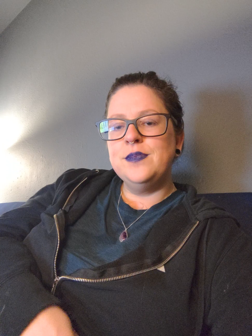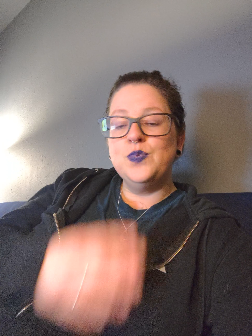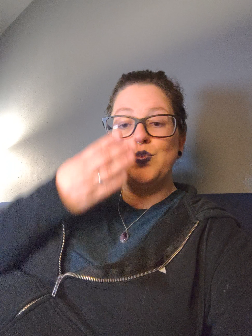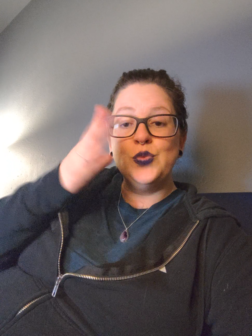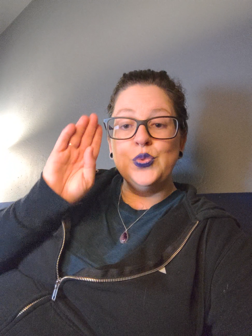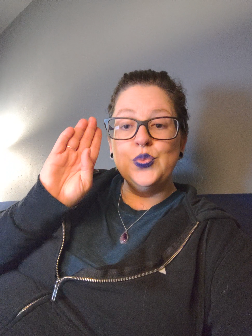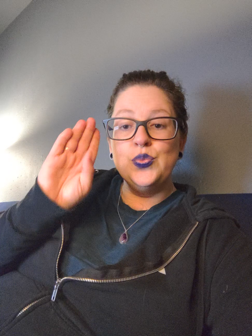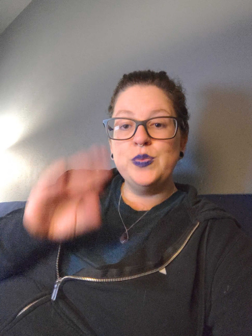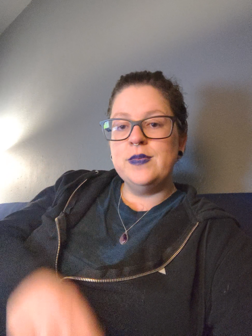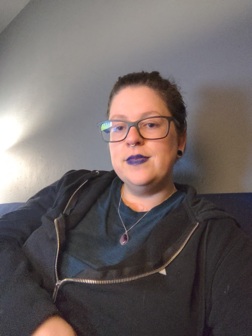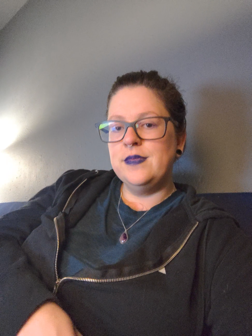blue